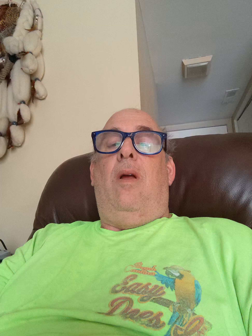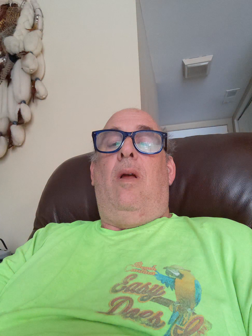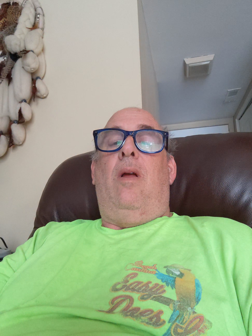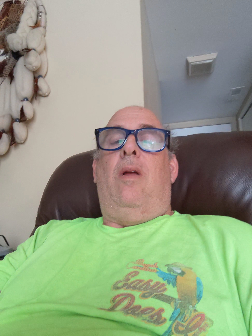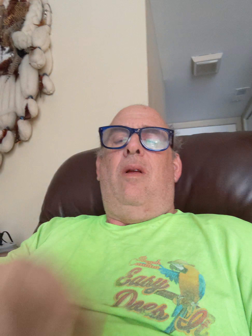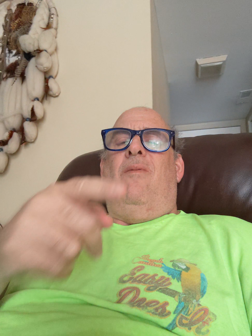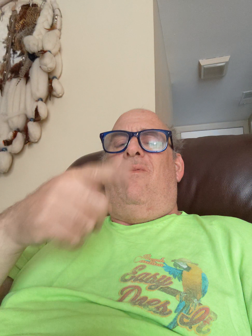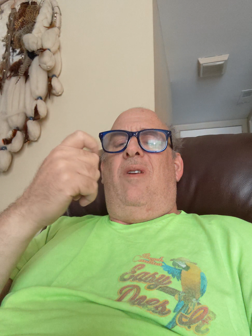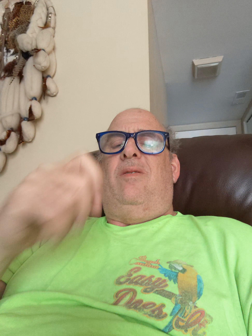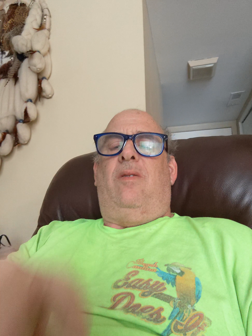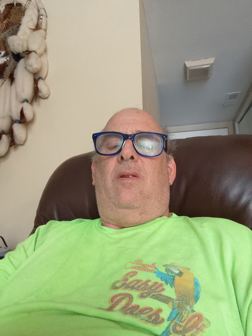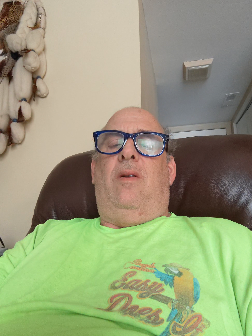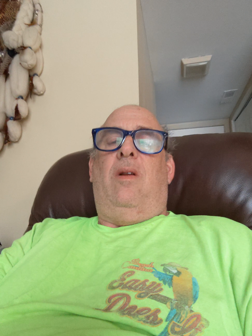fast